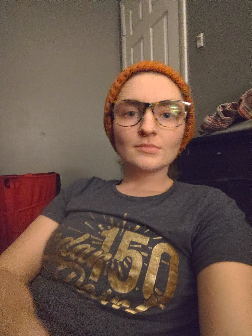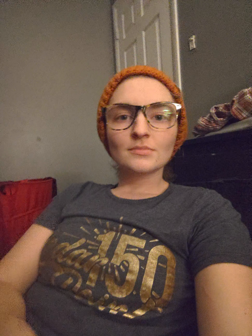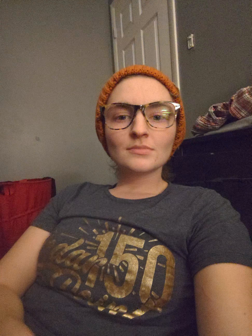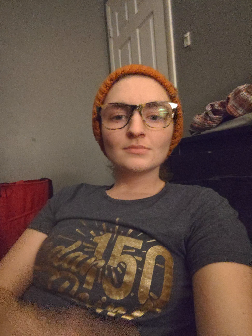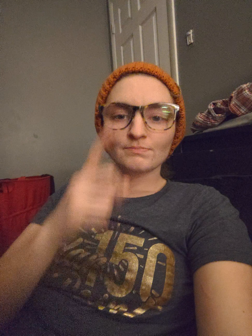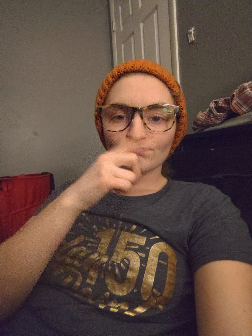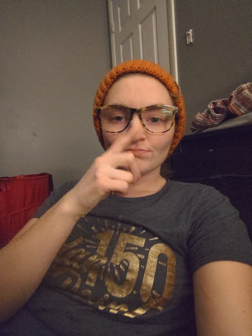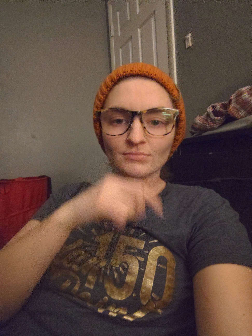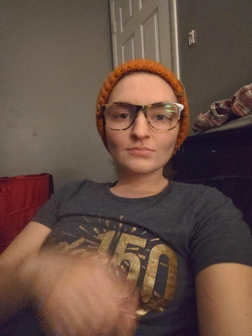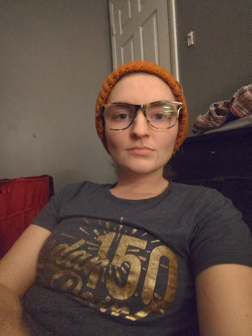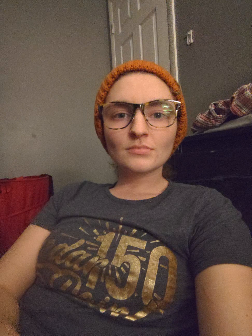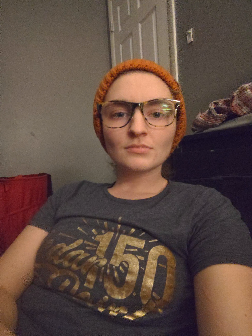mouse